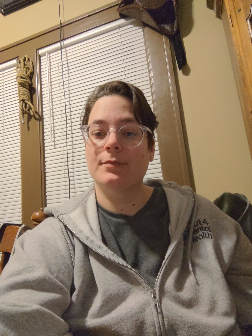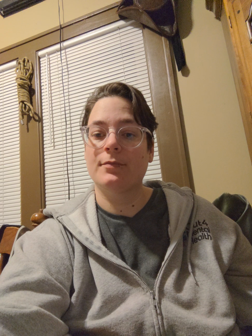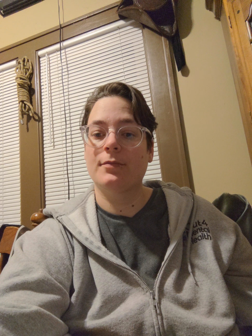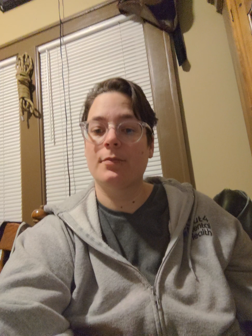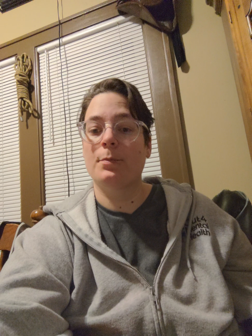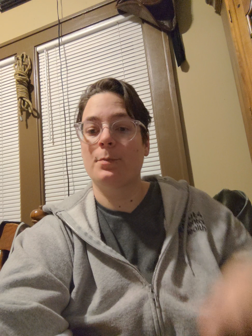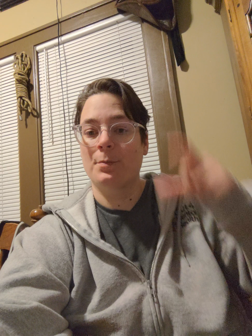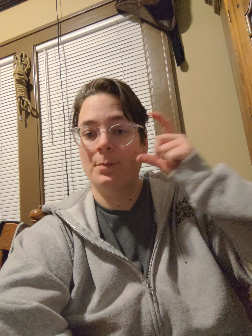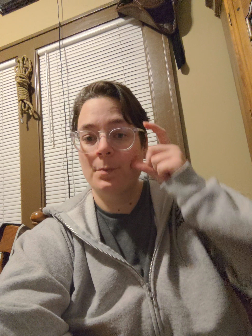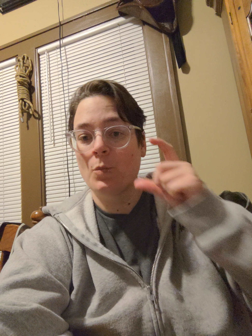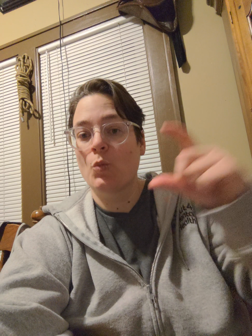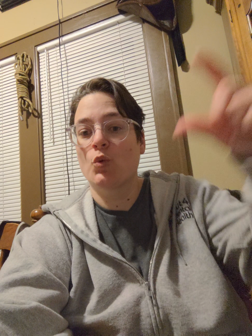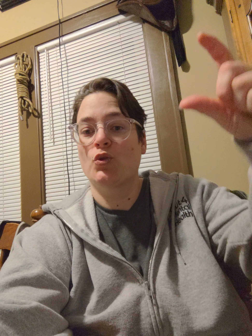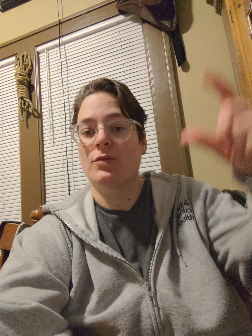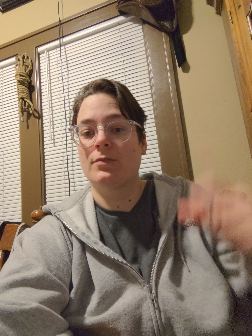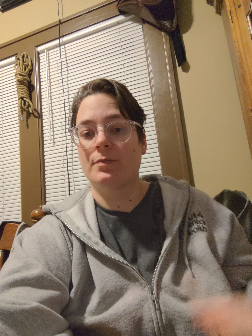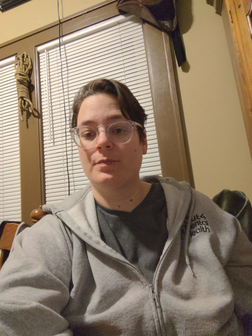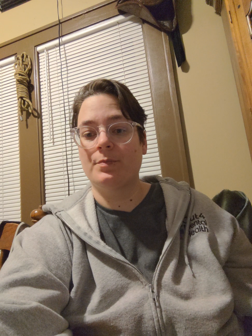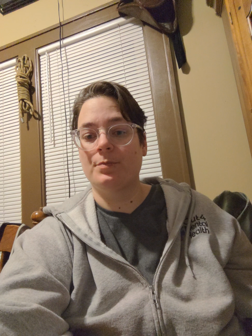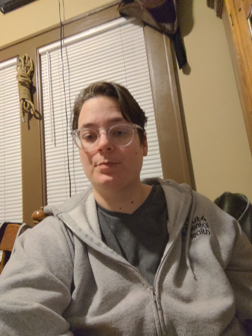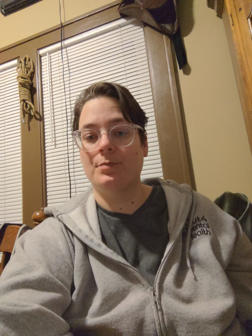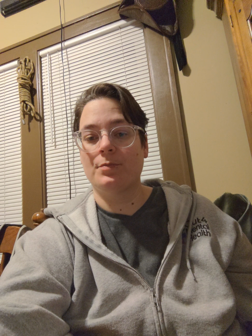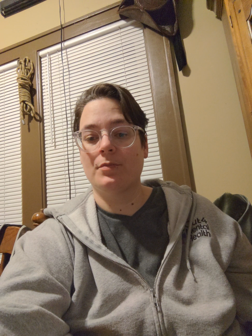moon